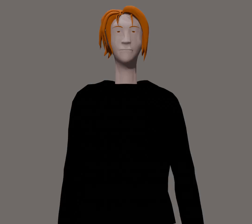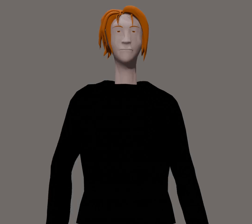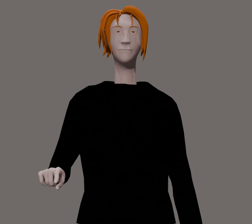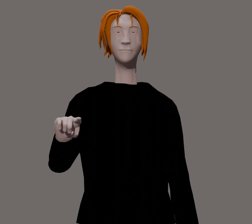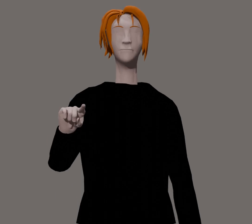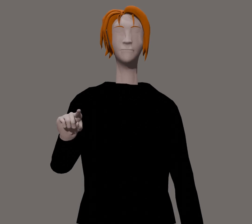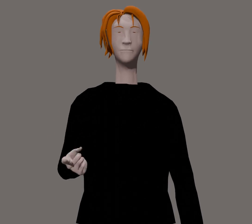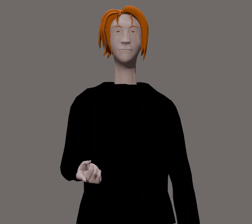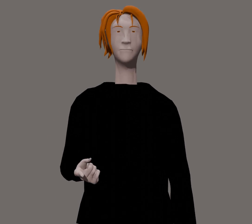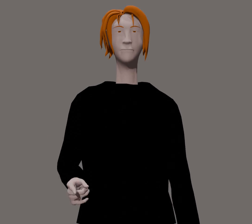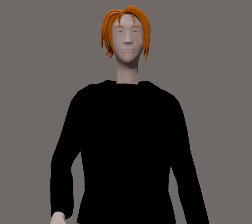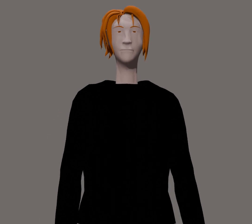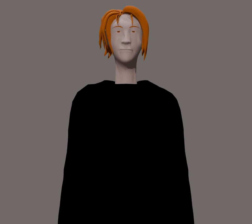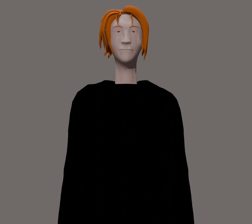Comma